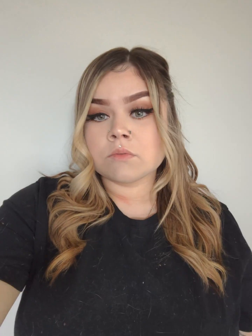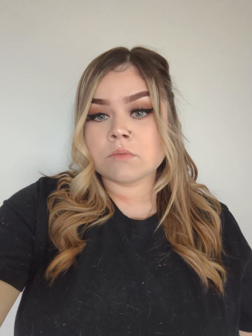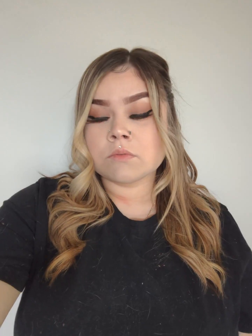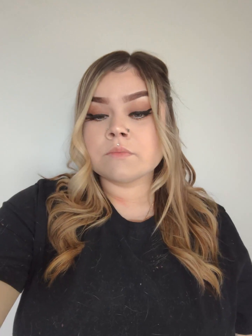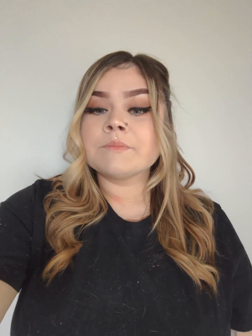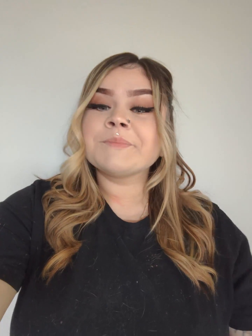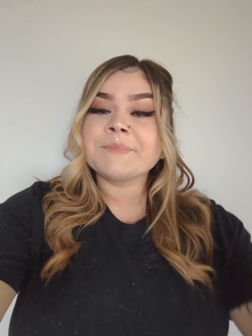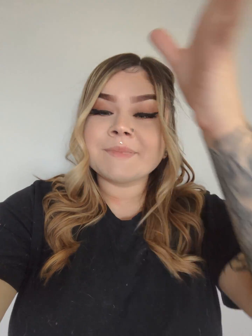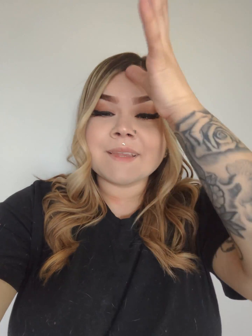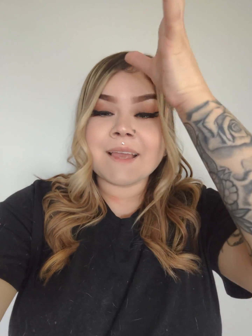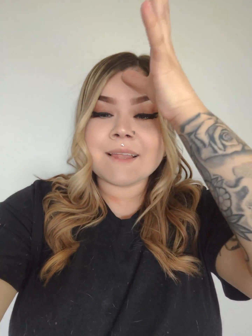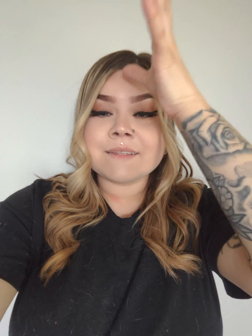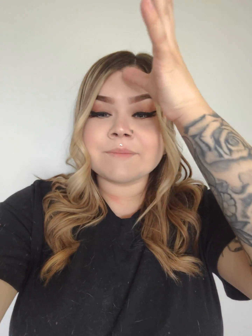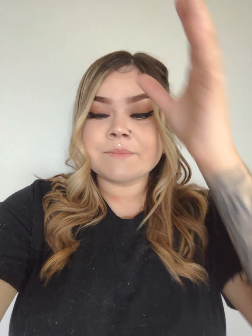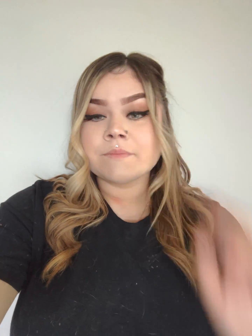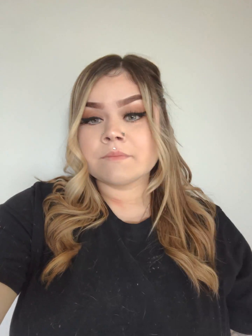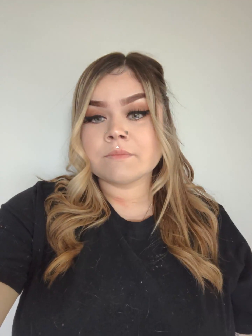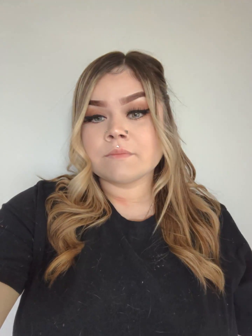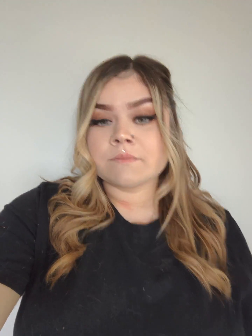daddy